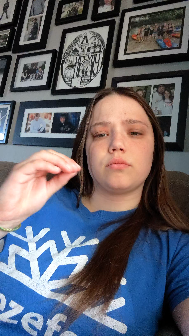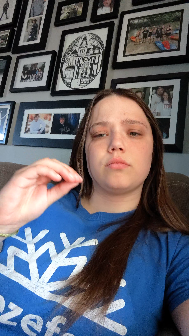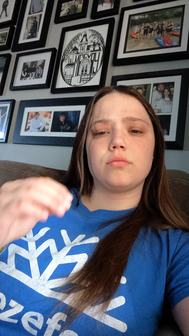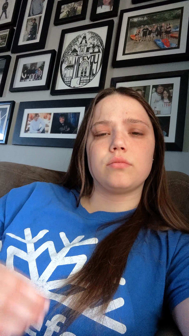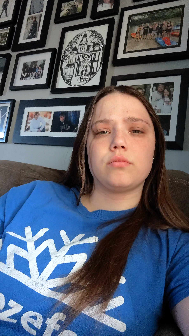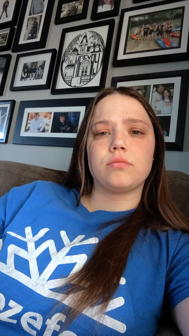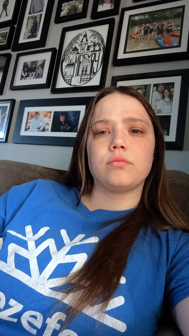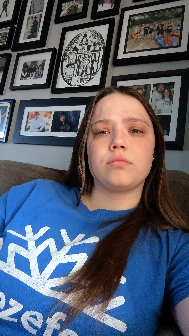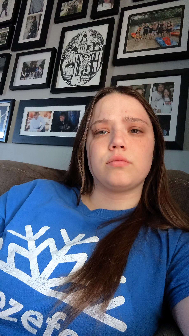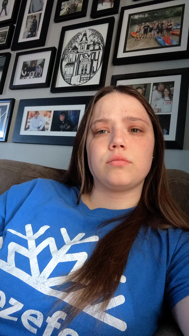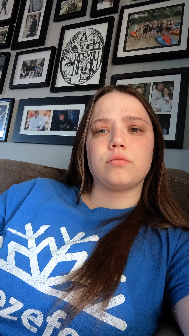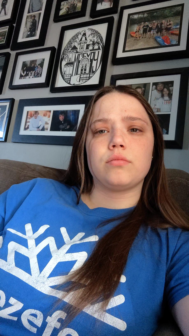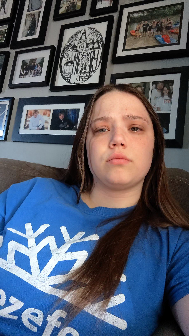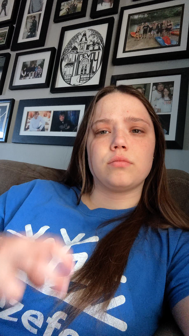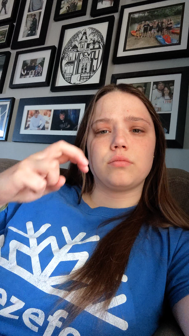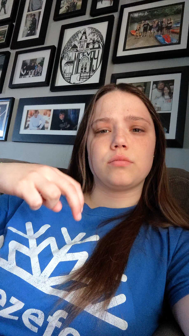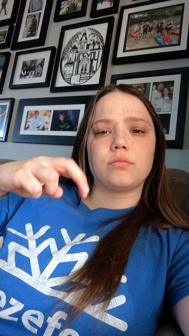potato